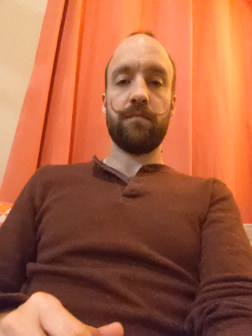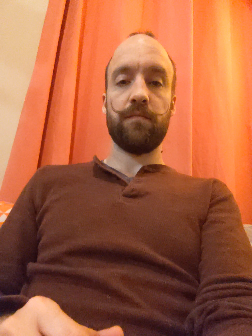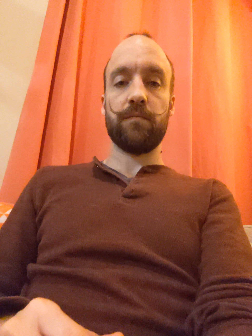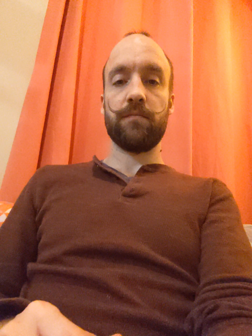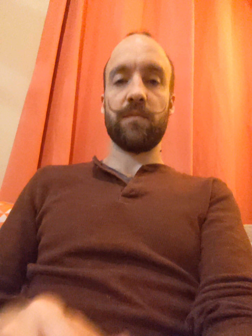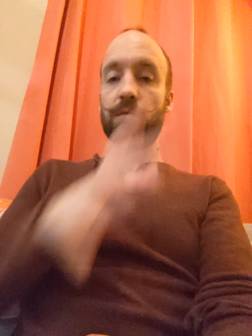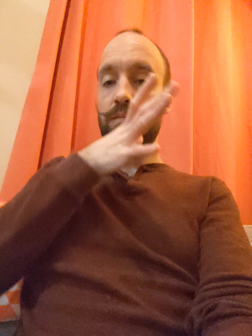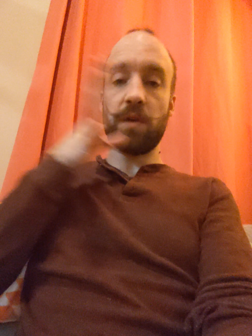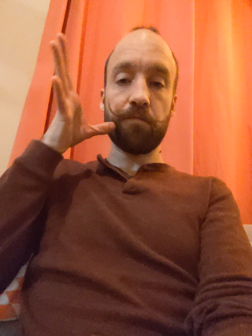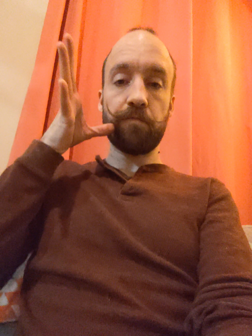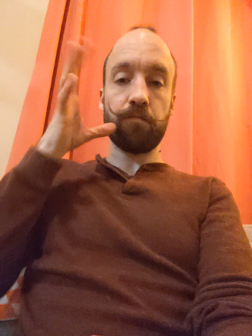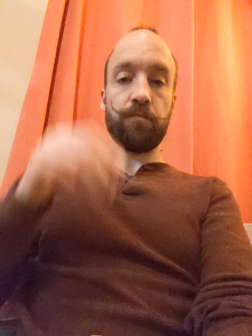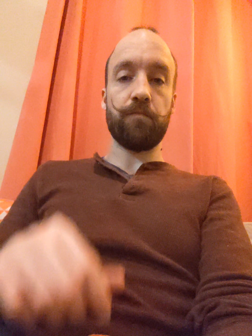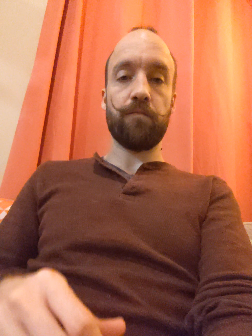farm